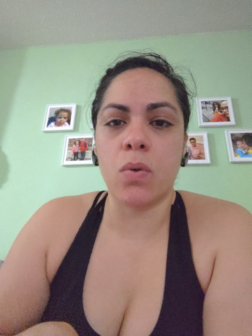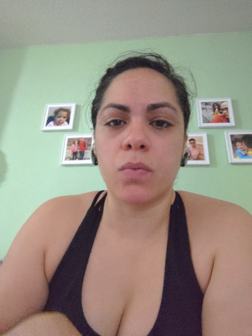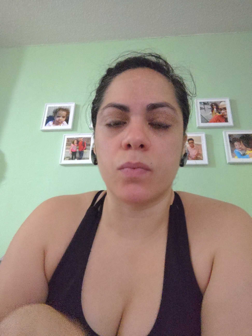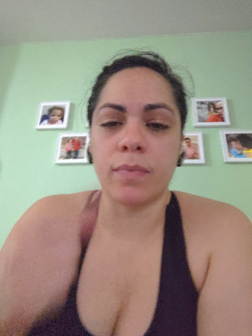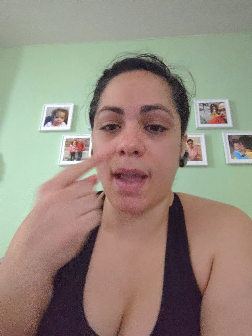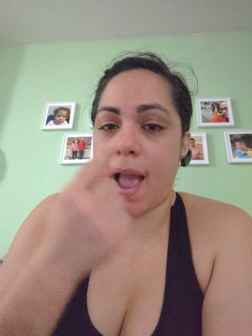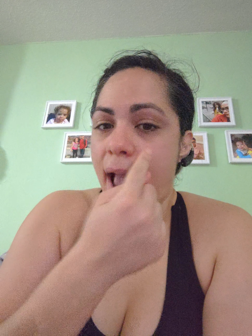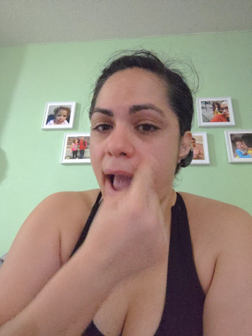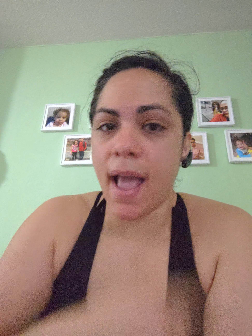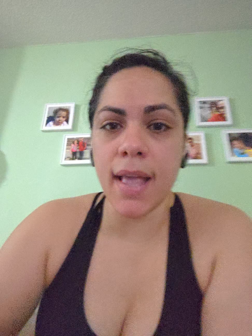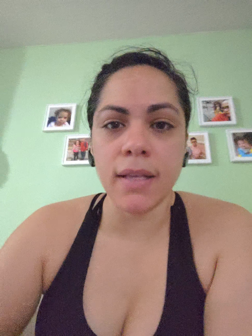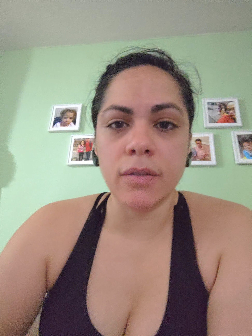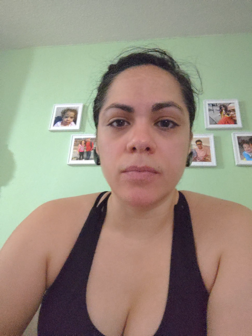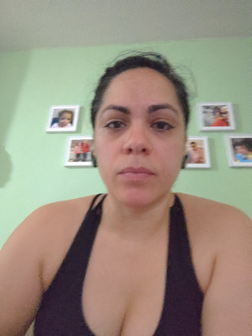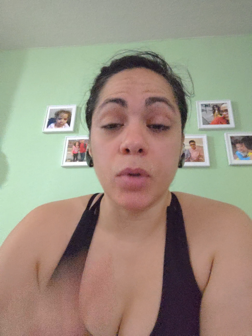eye